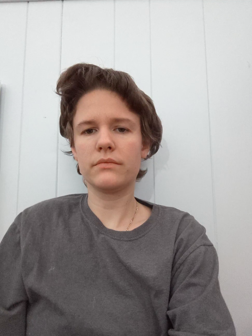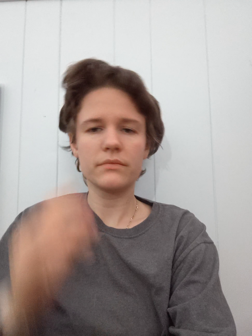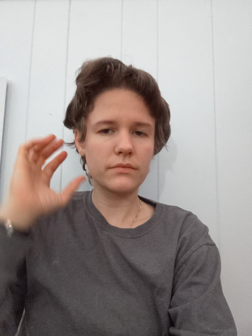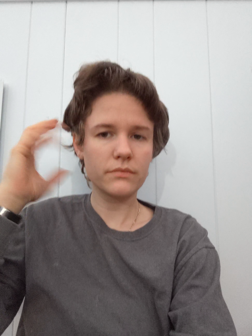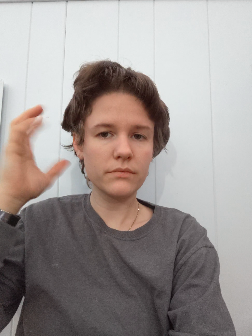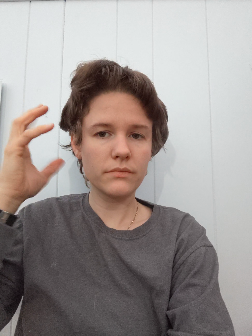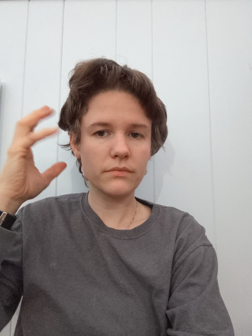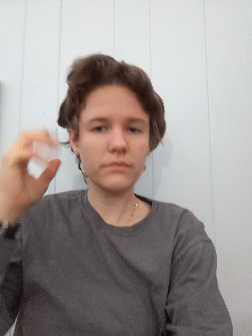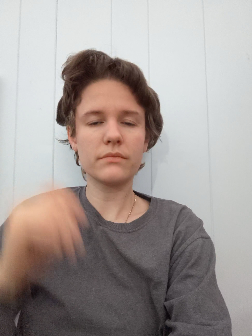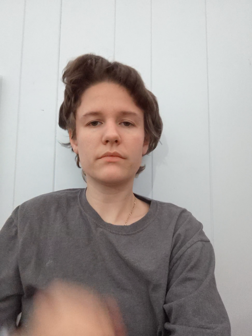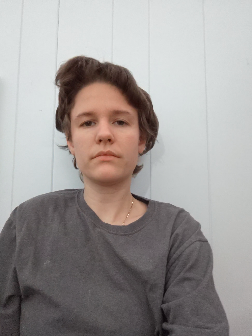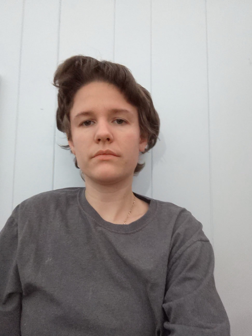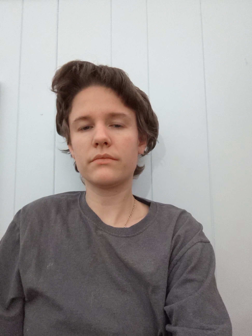radio